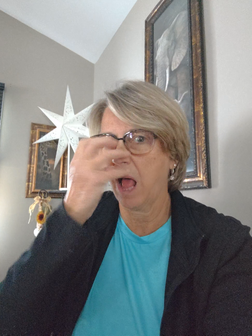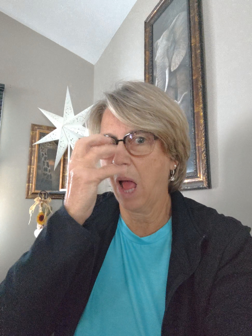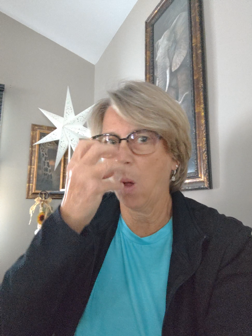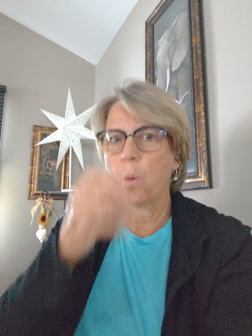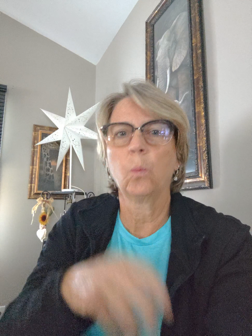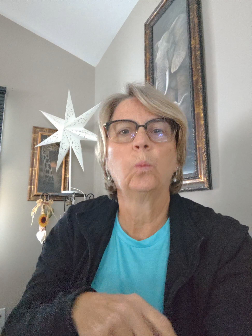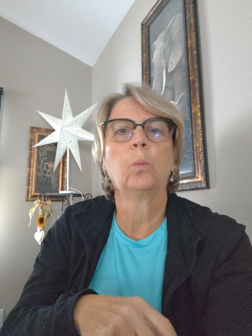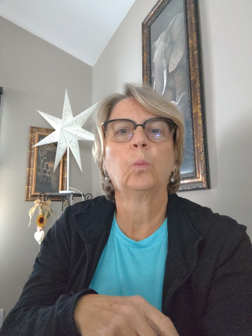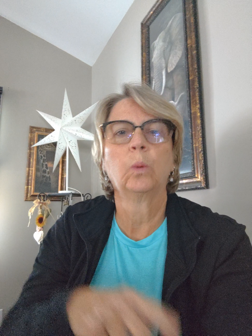clown